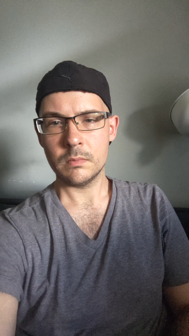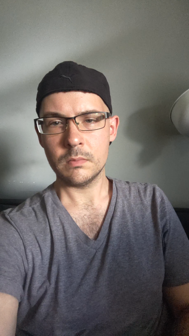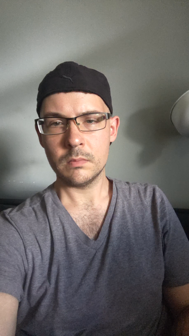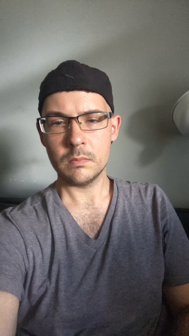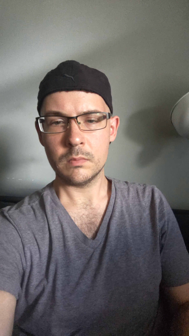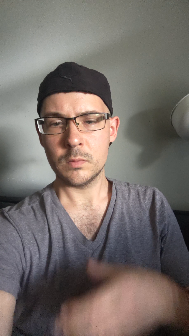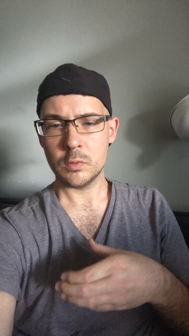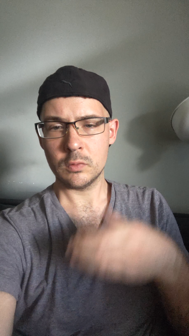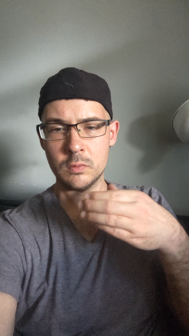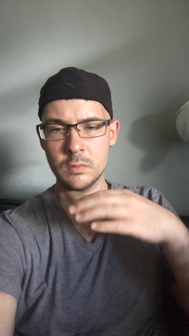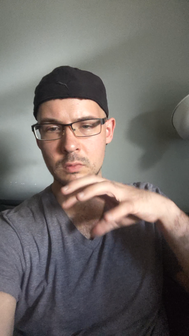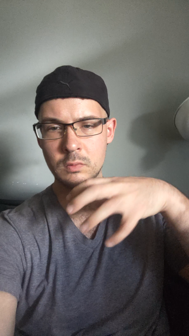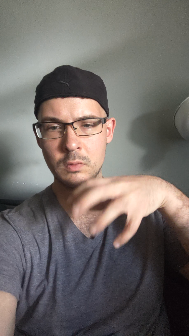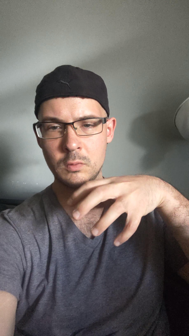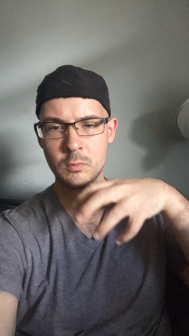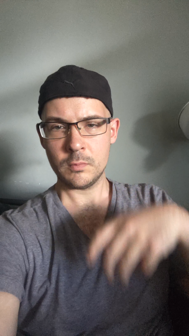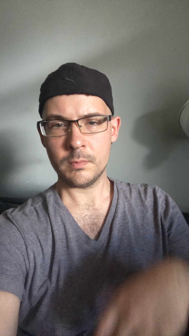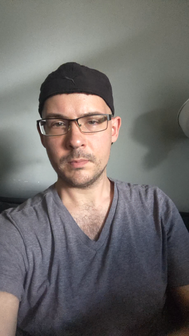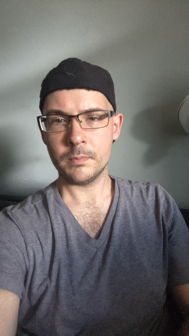jar